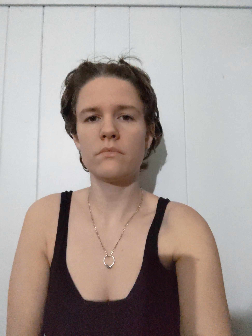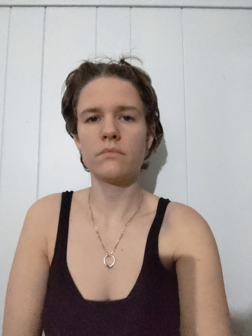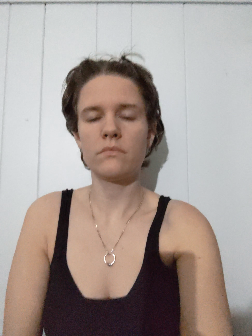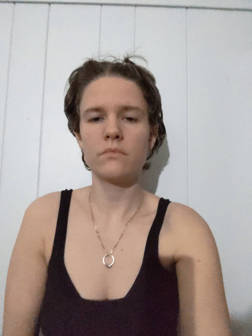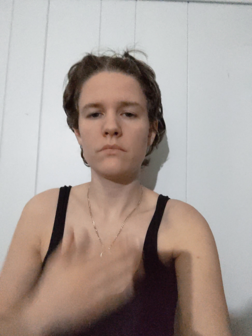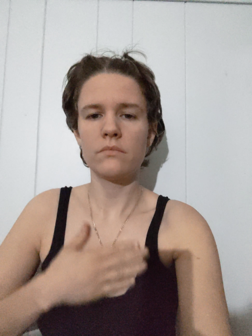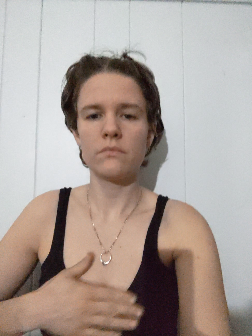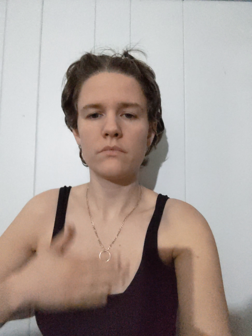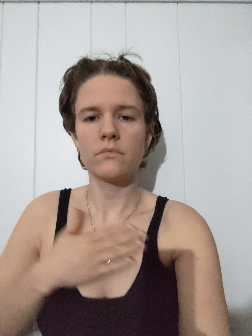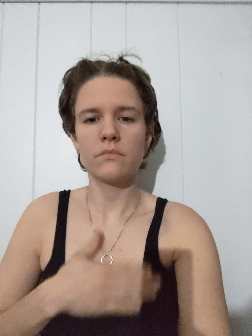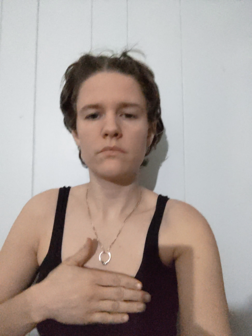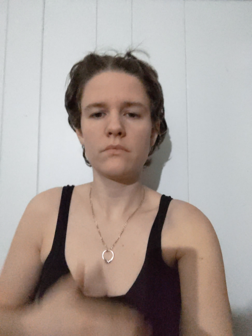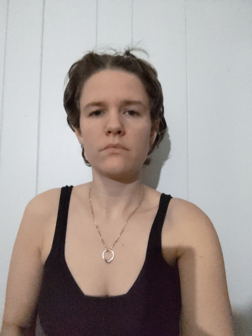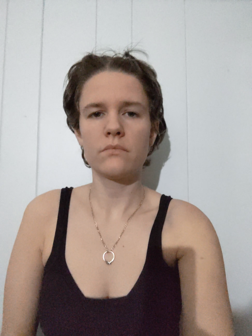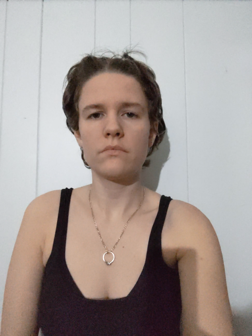please